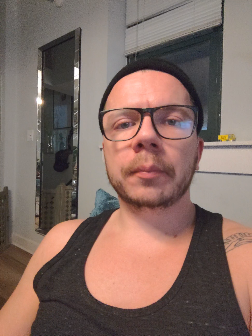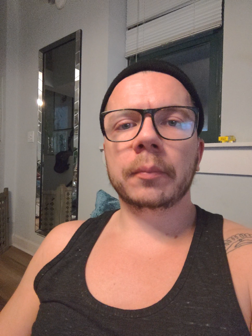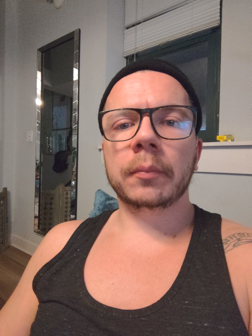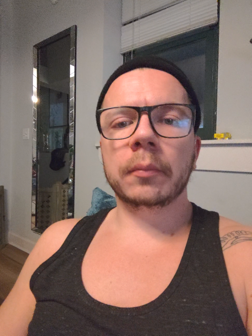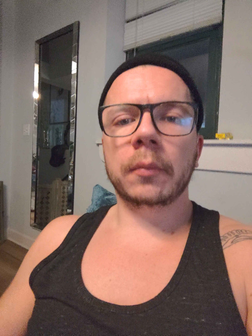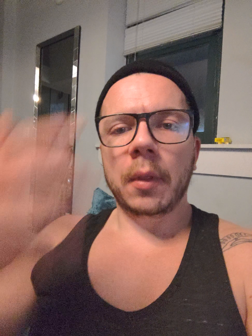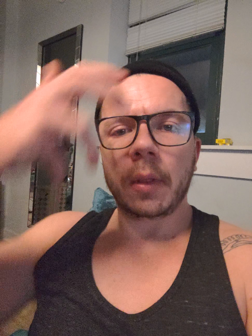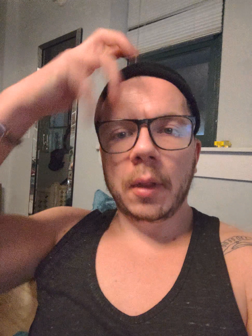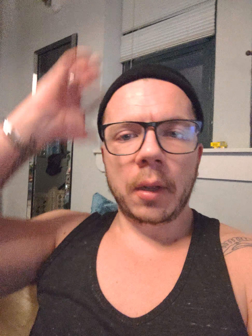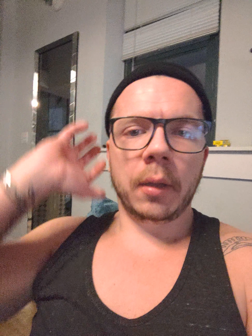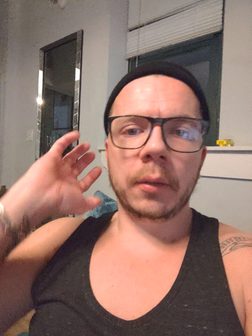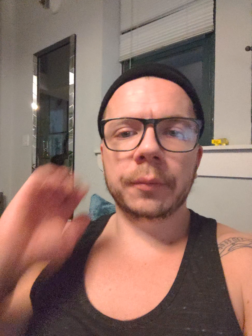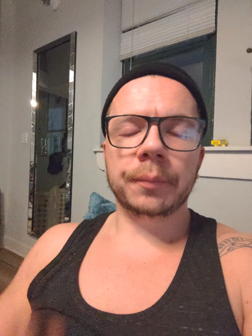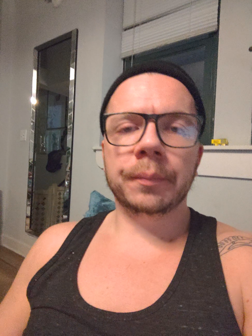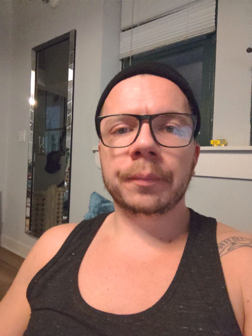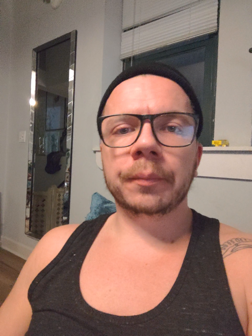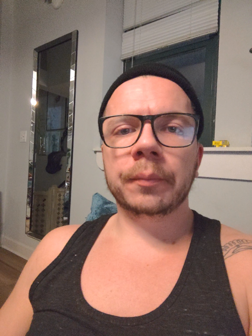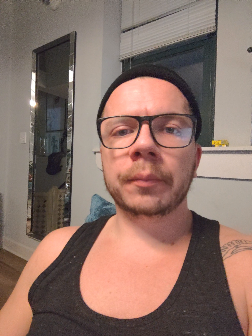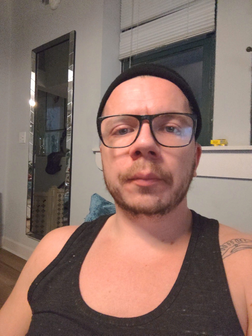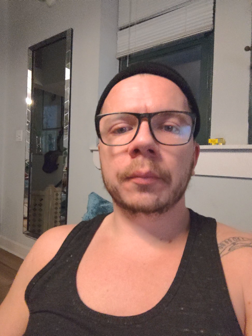lion